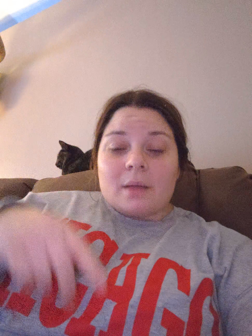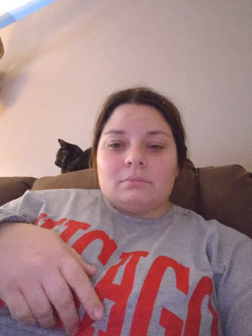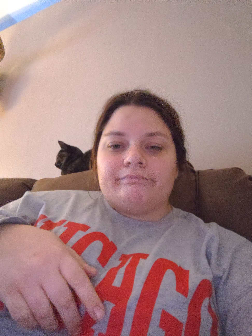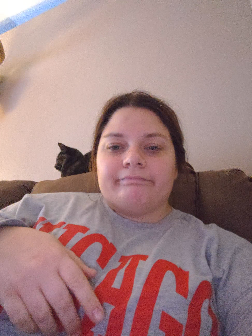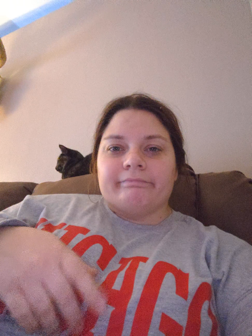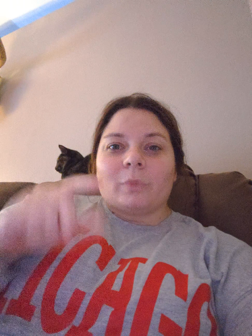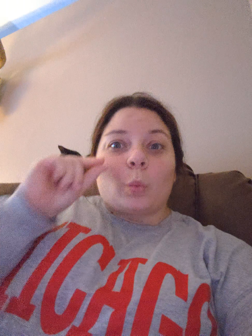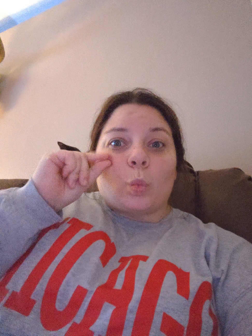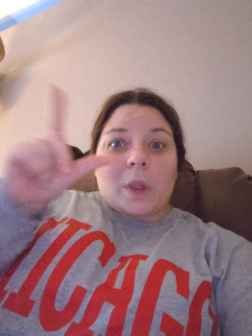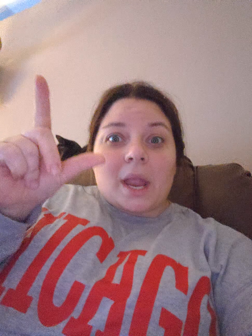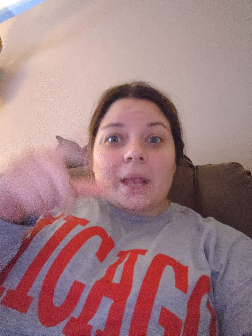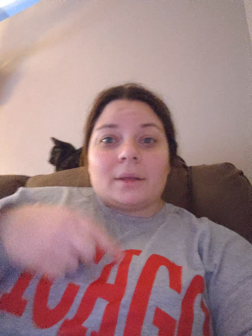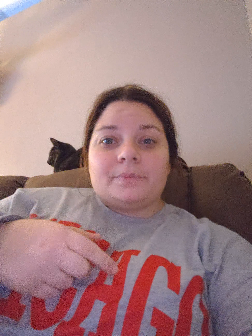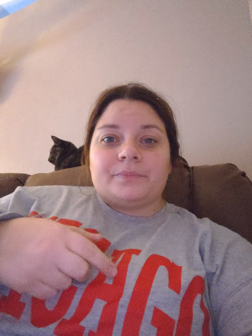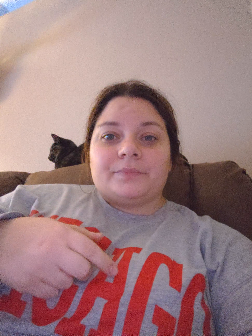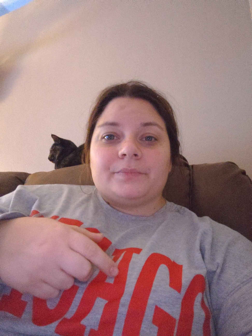wake